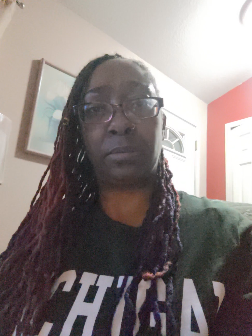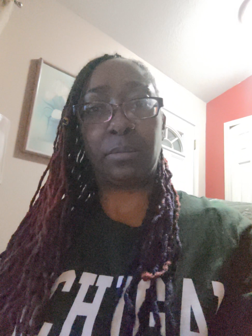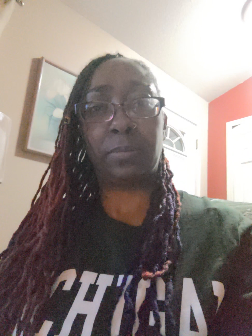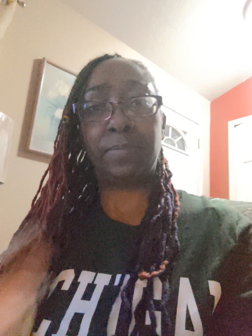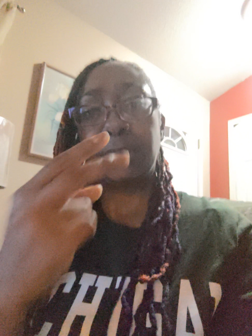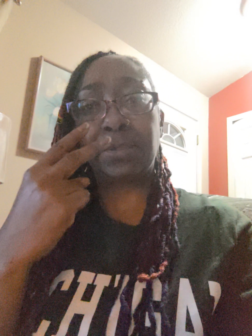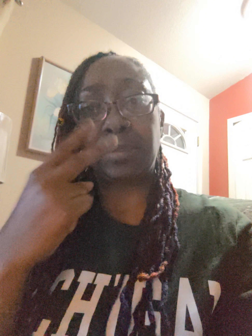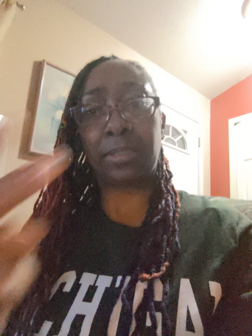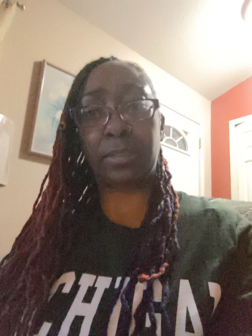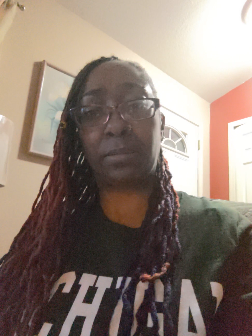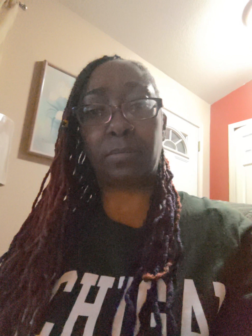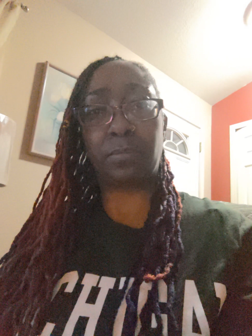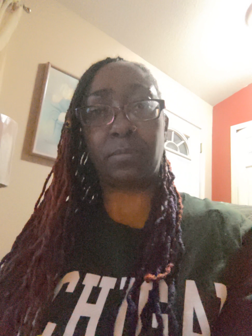see